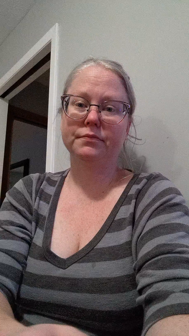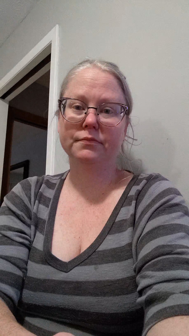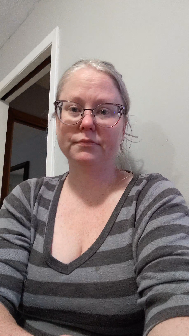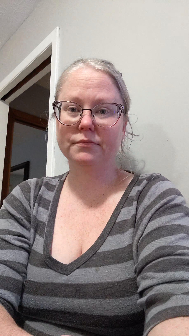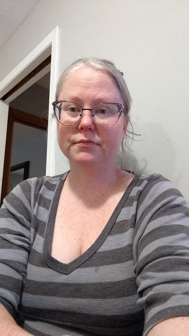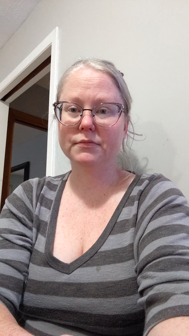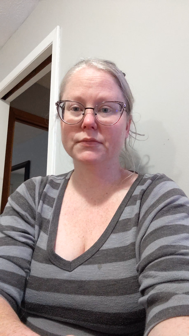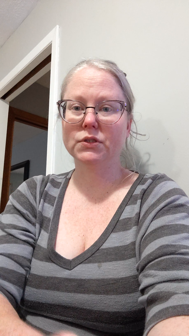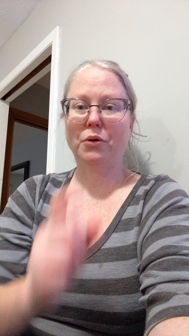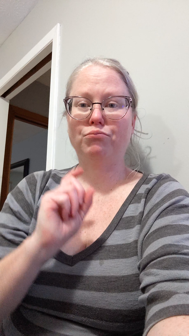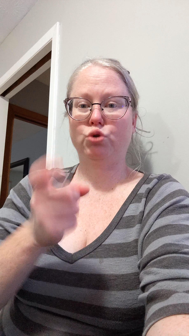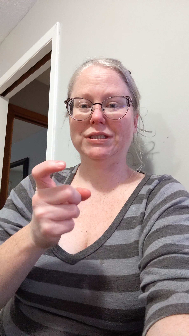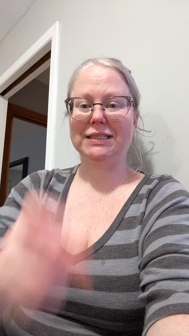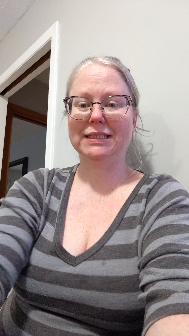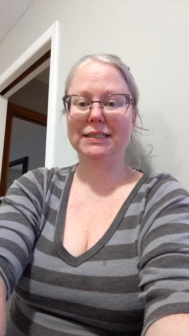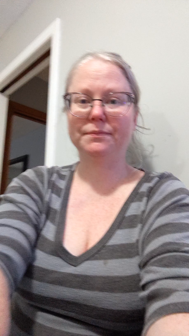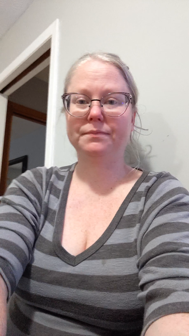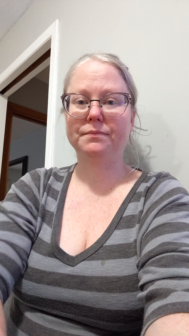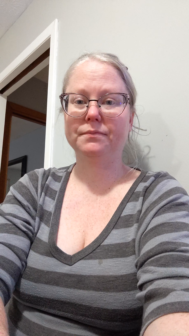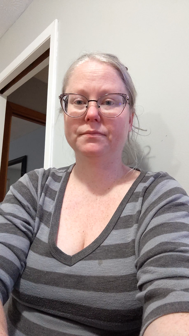present